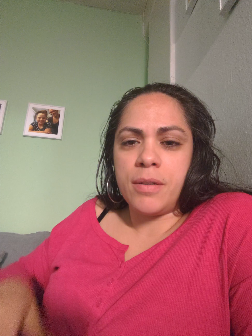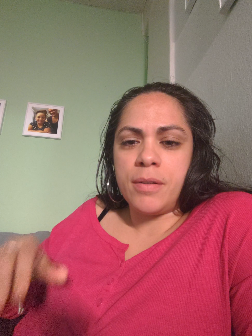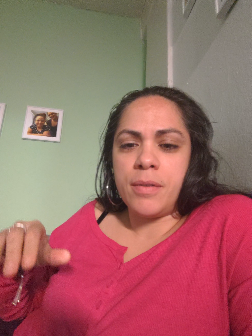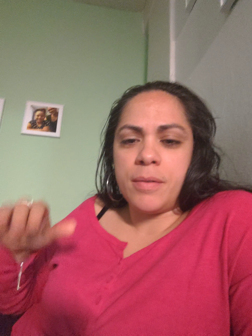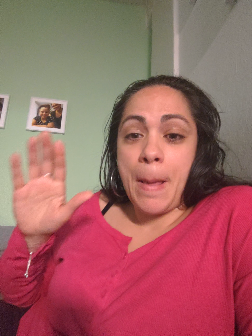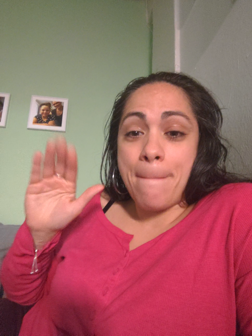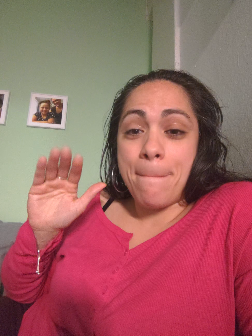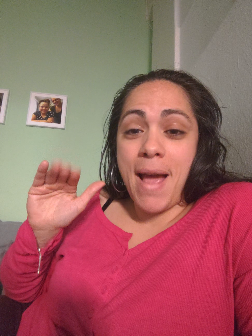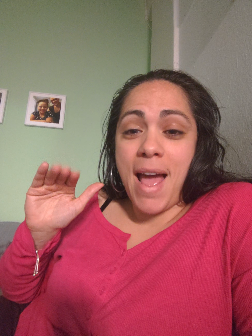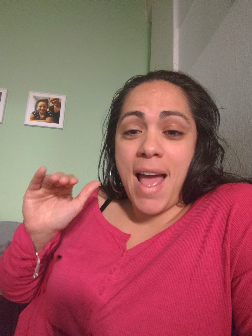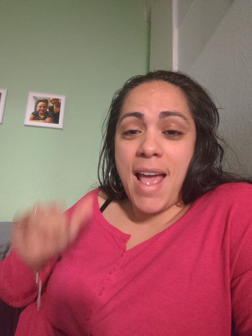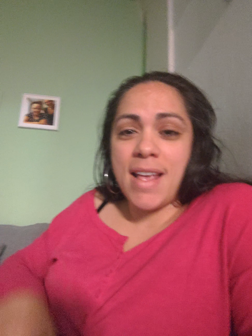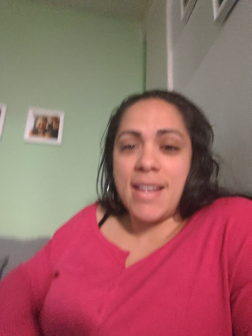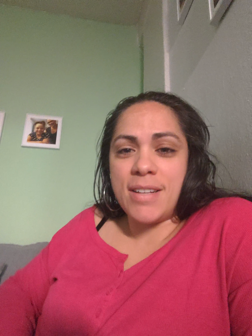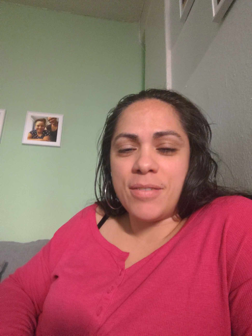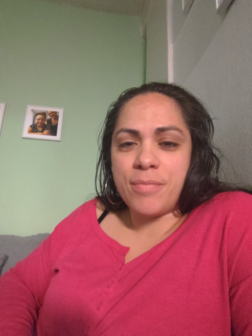bye